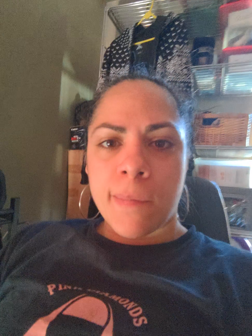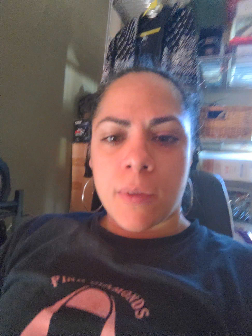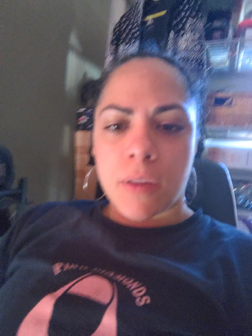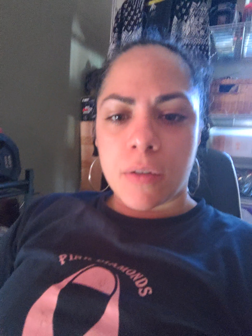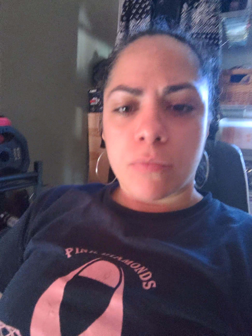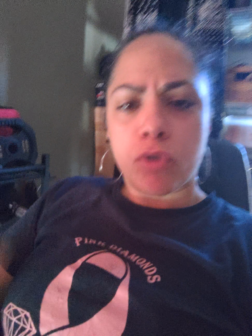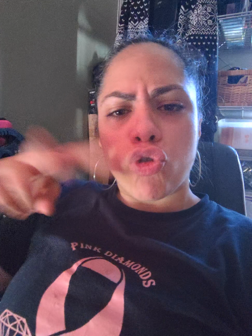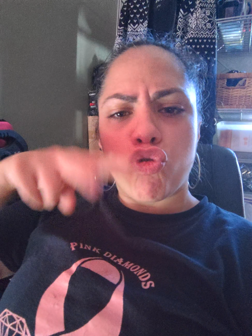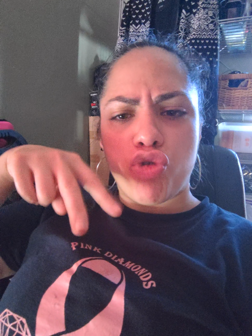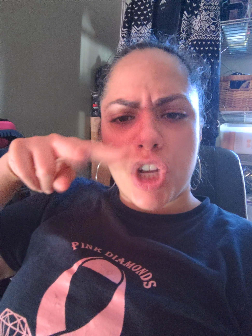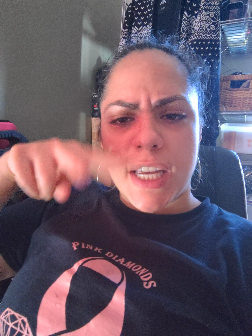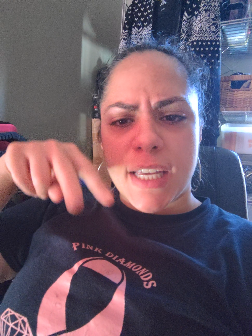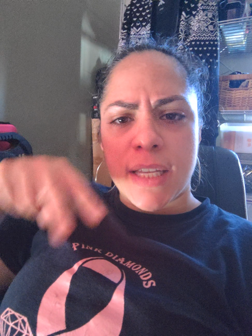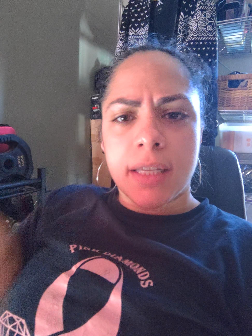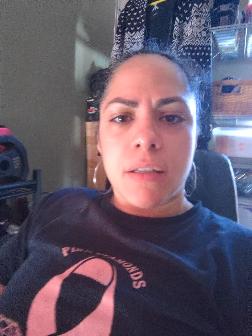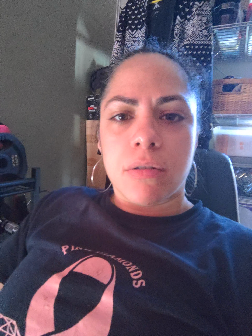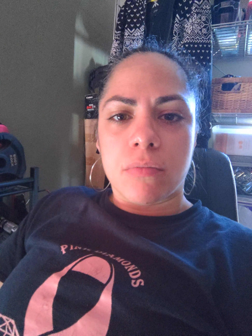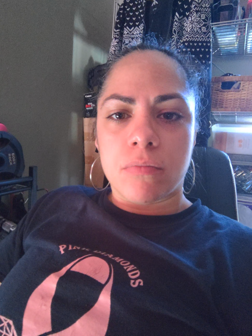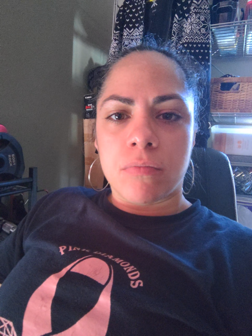read